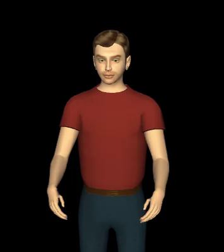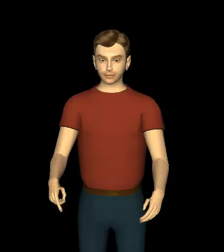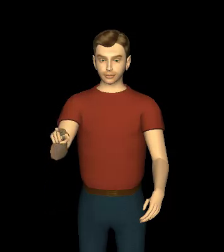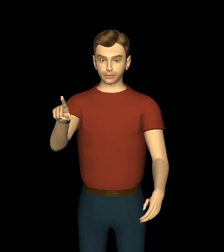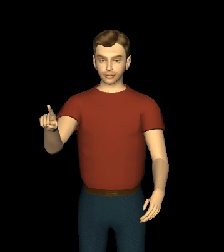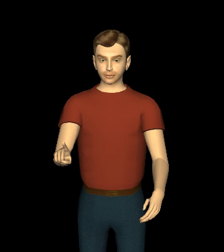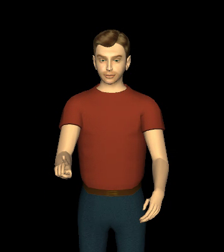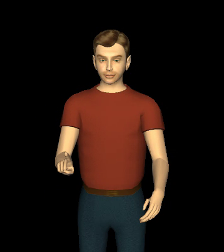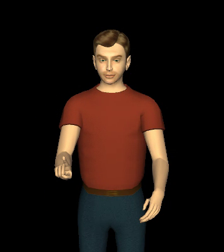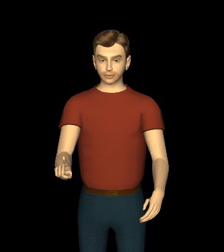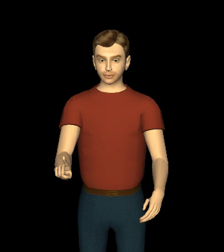سؤال